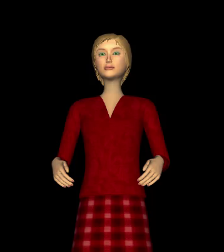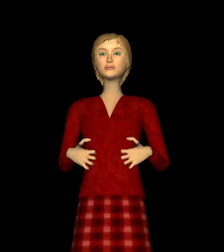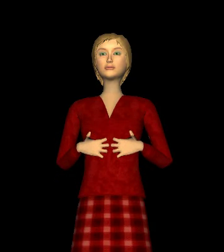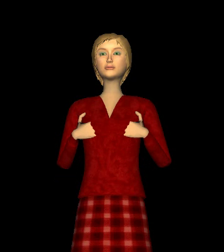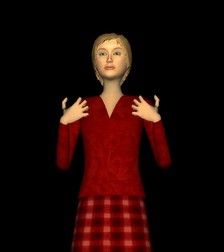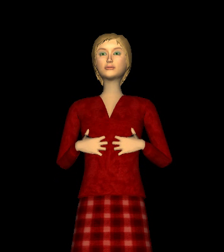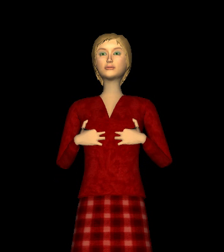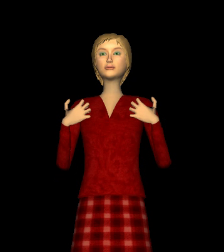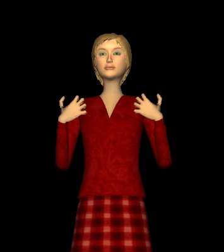غاضب